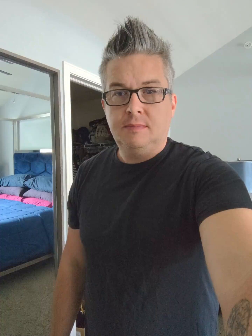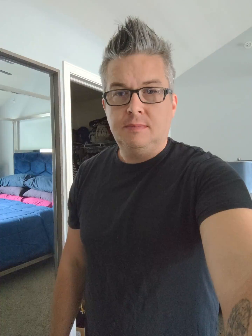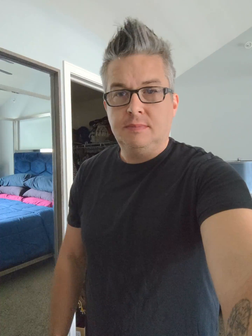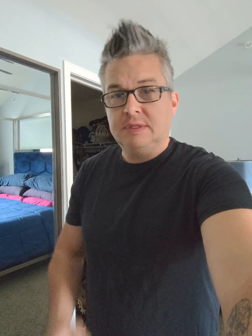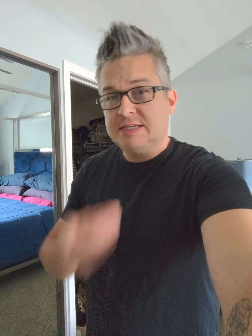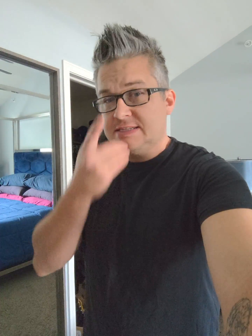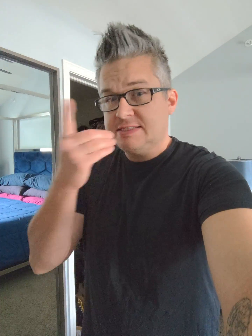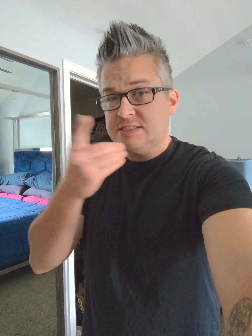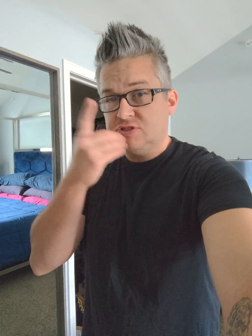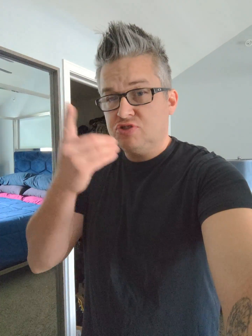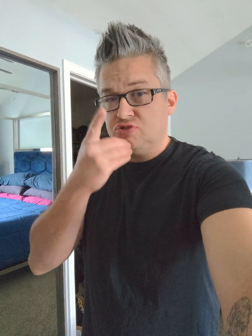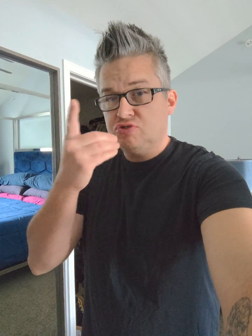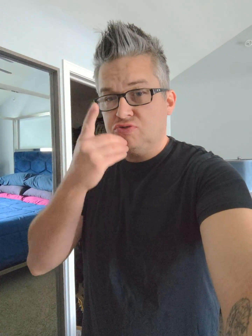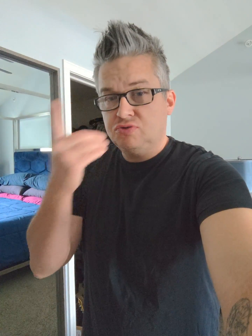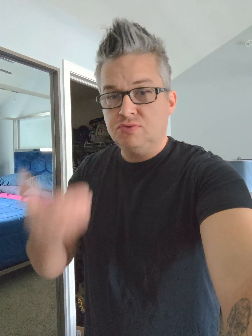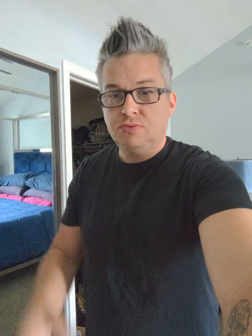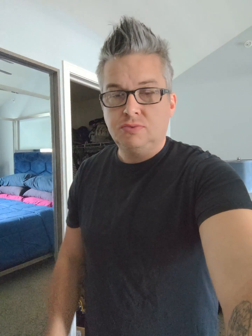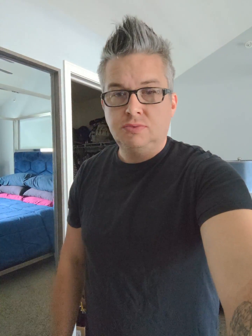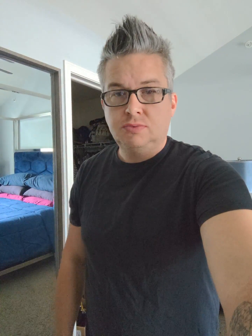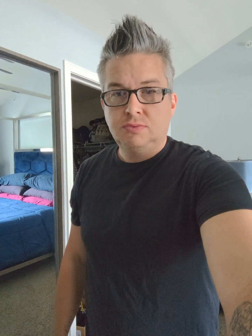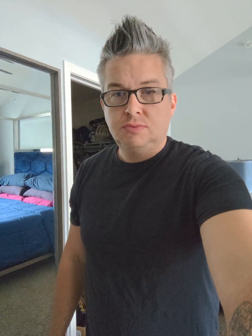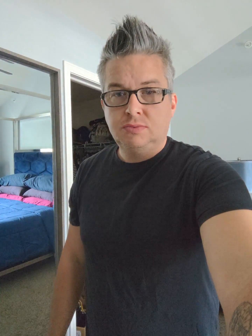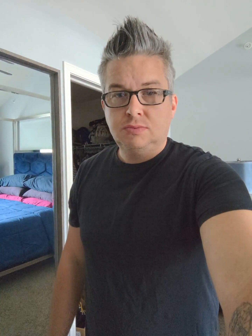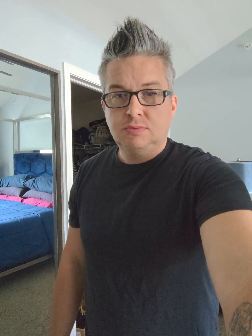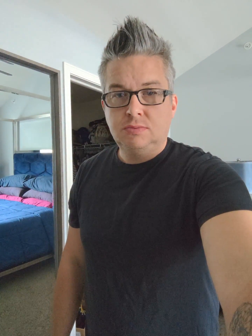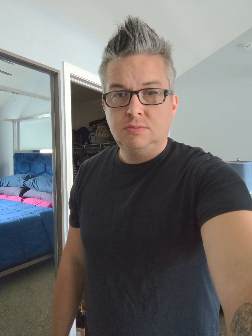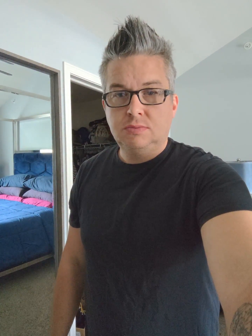dinner